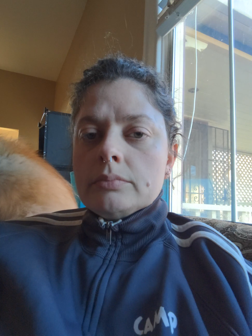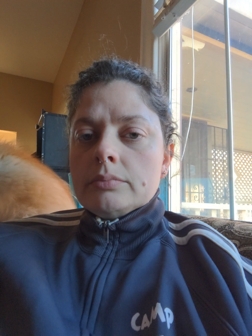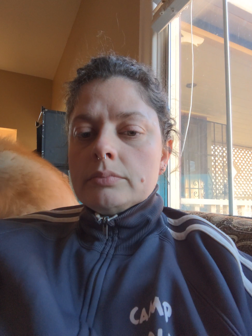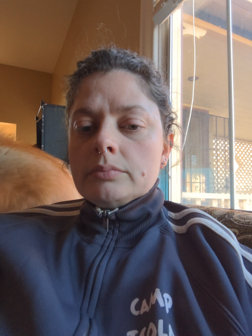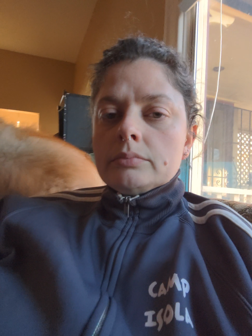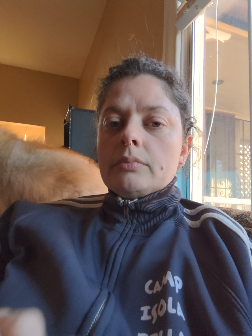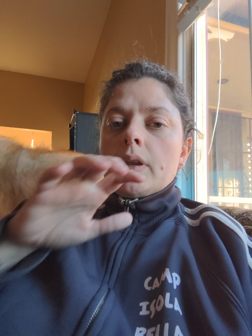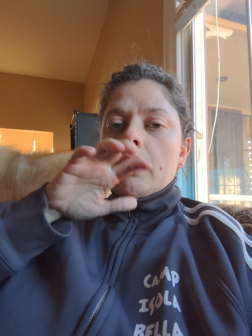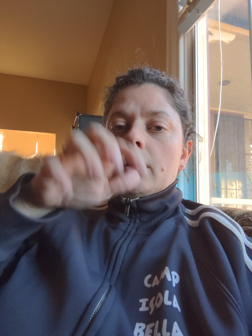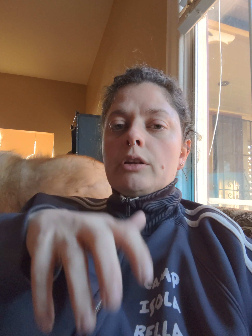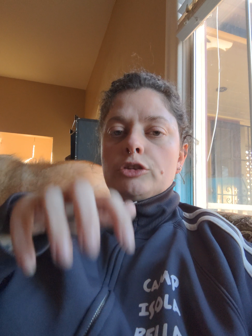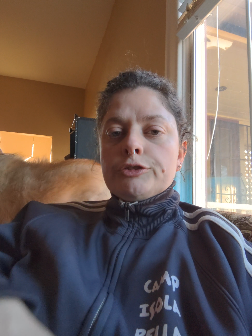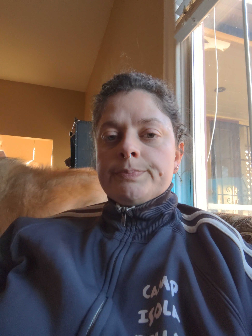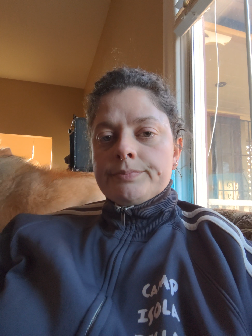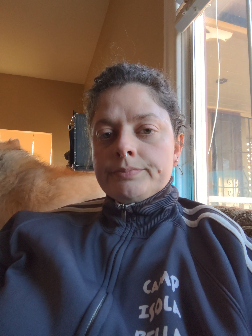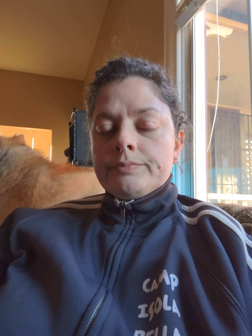alligator